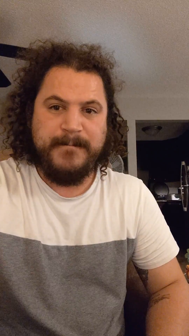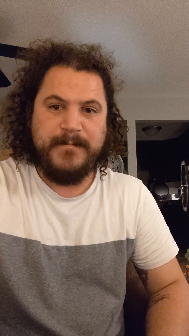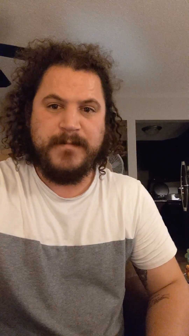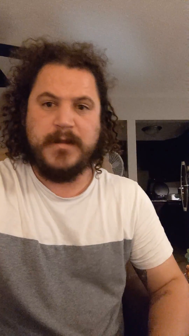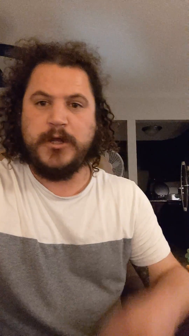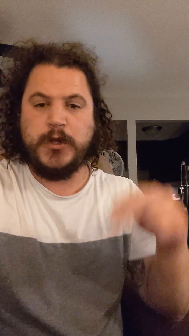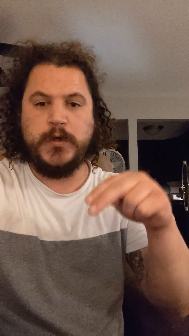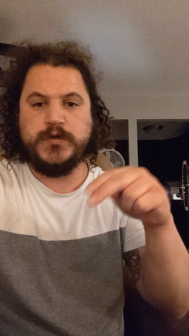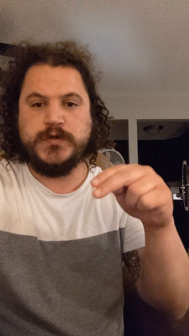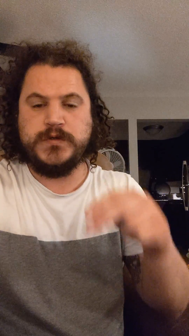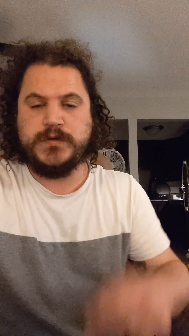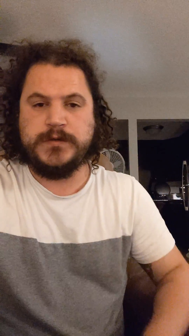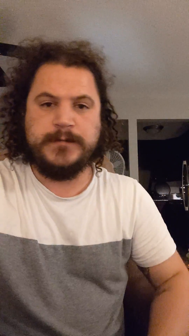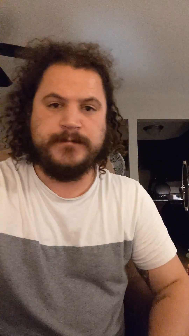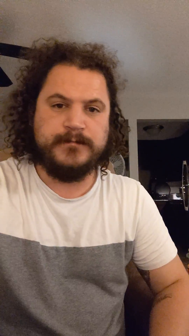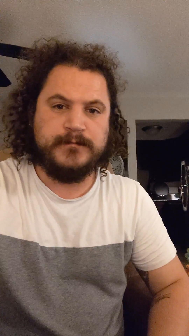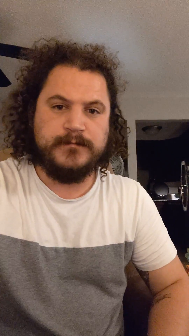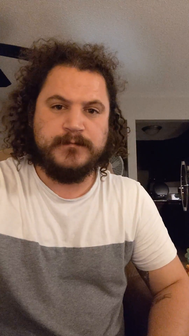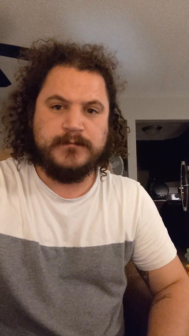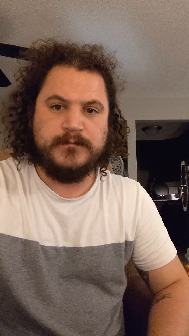nurse